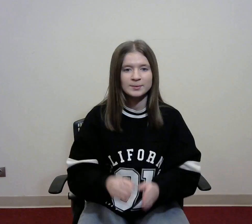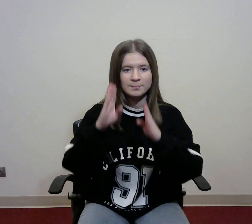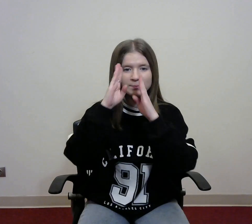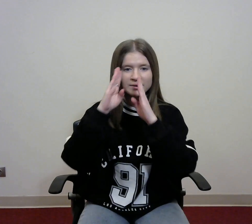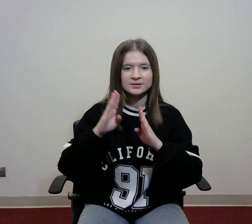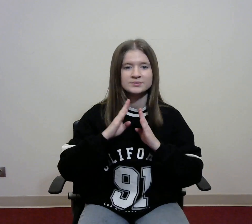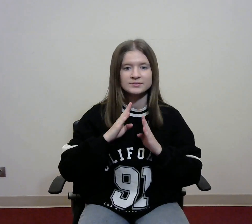ünvanli